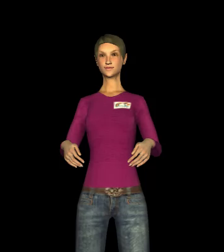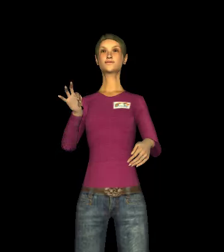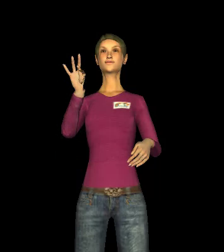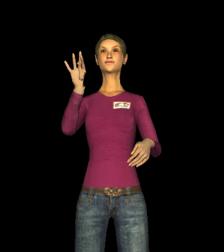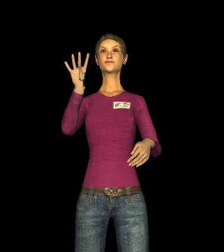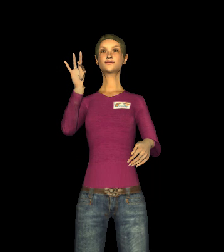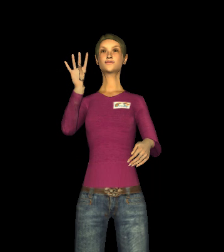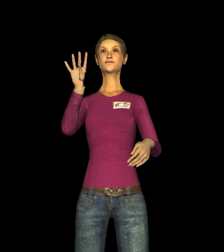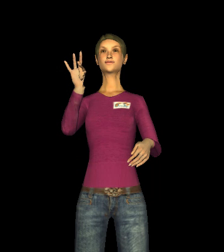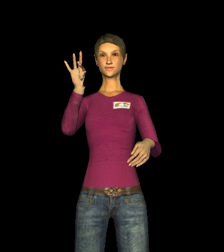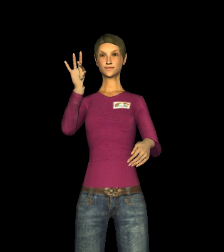50